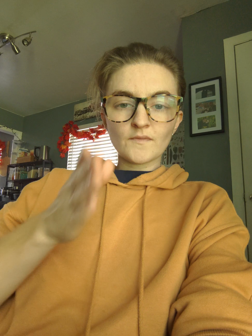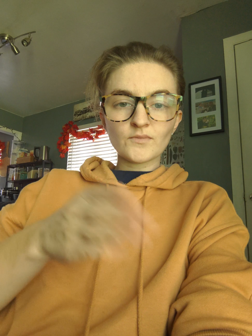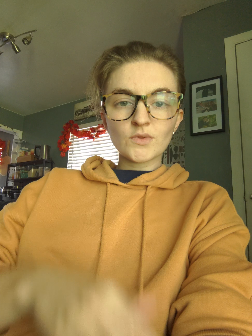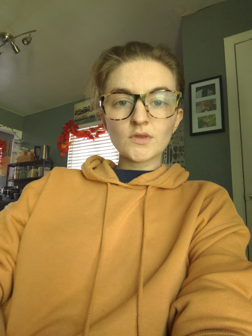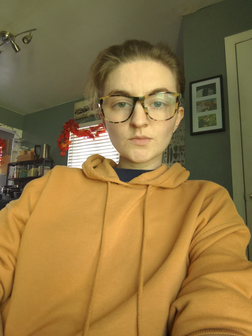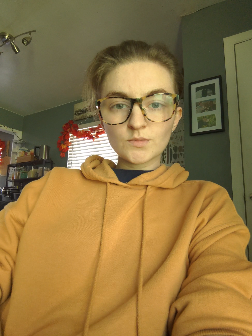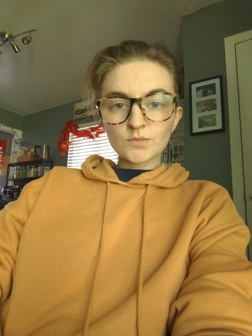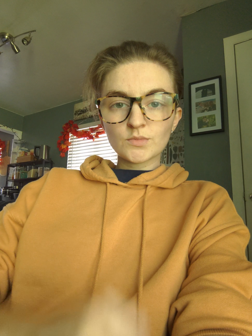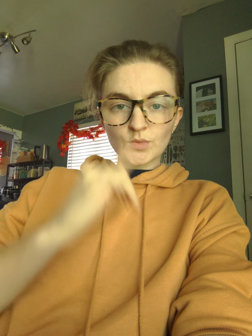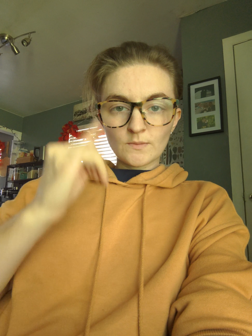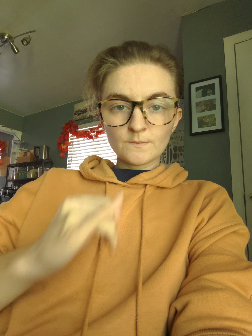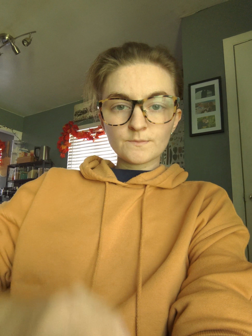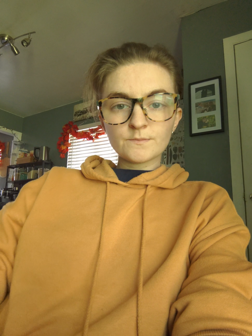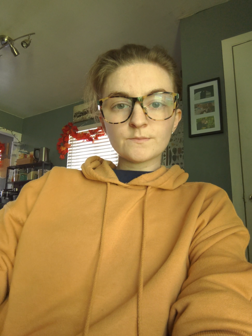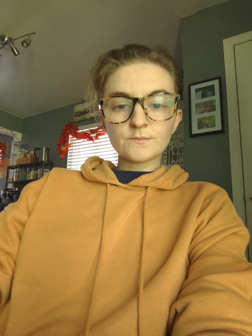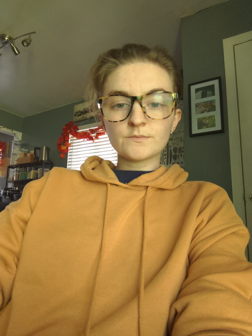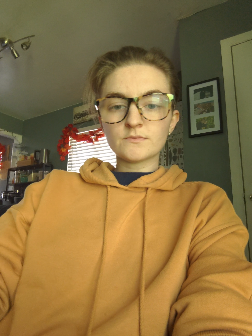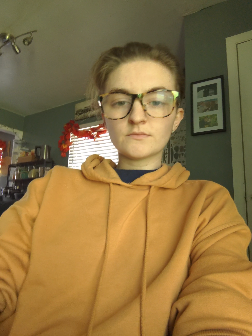draw